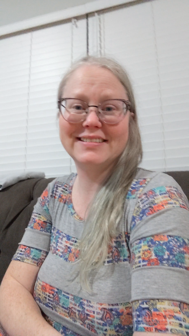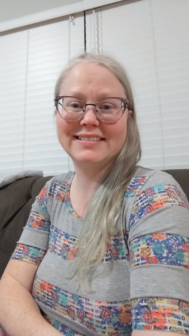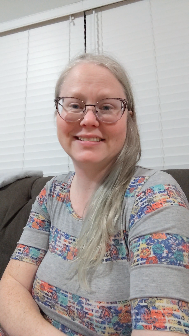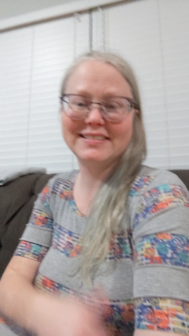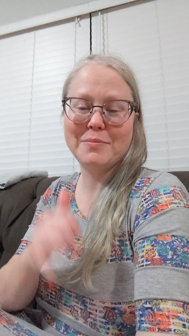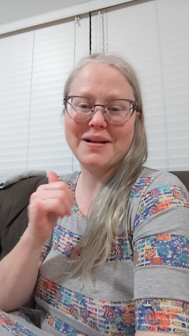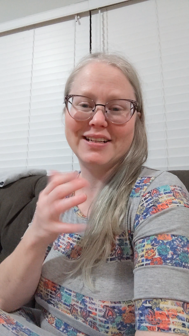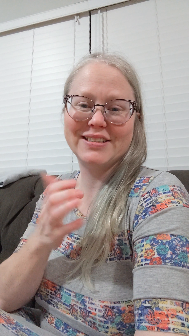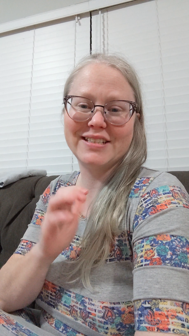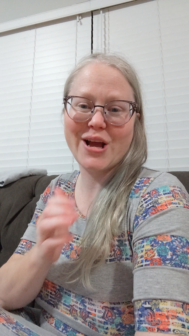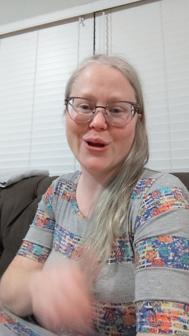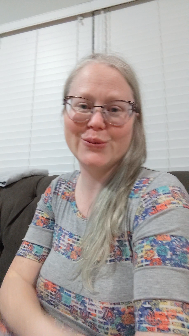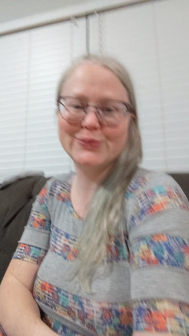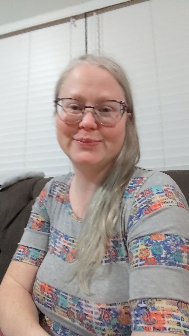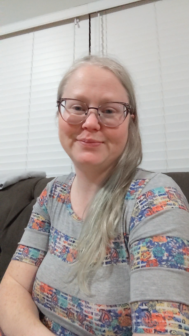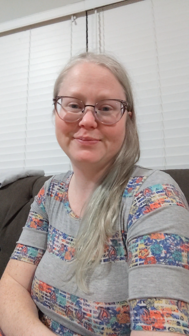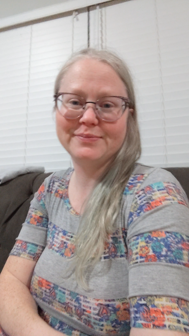play dough